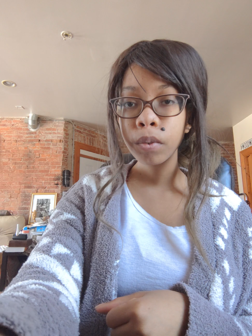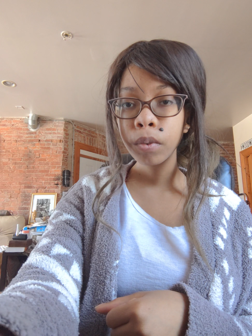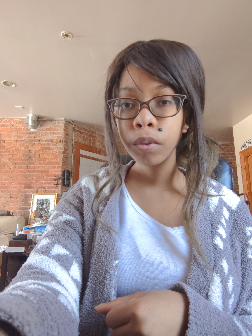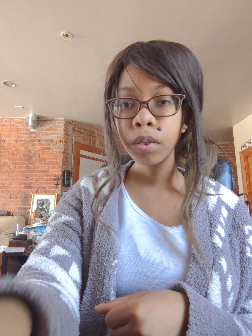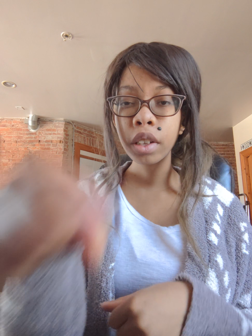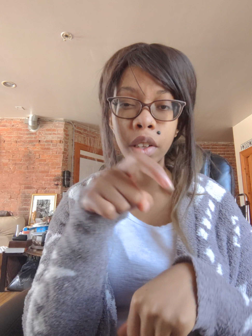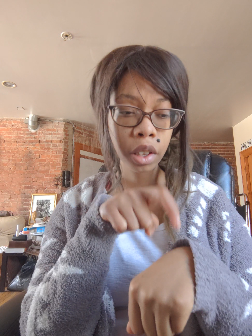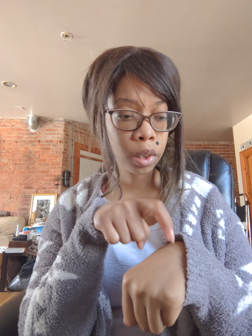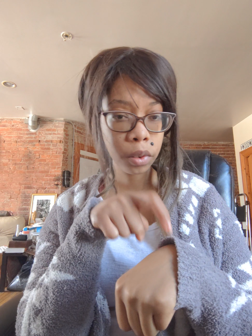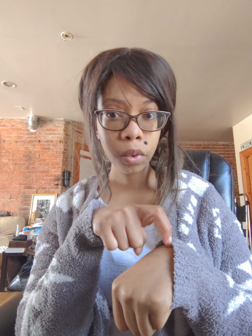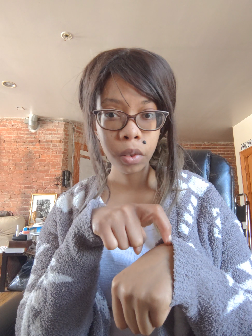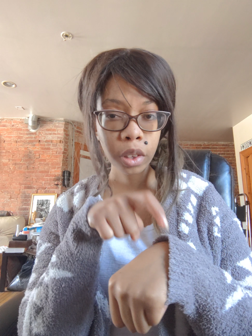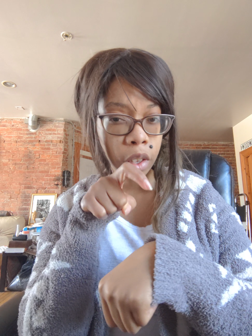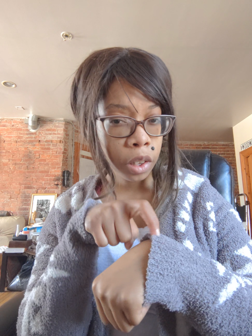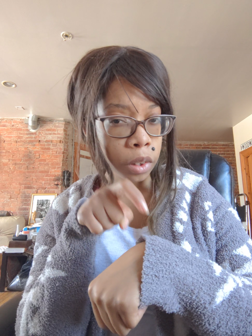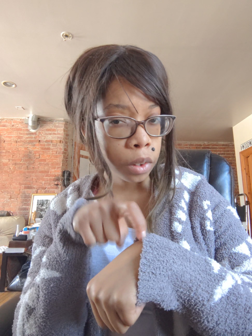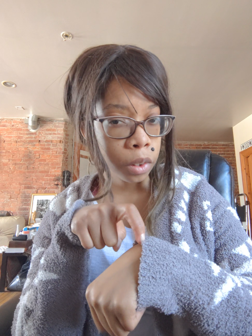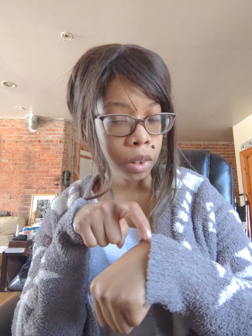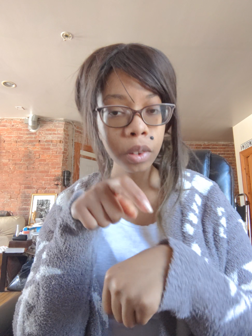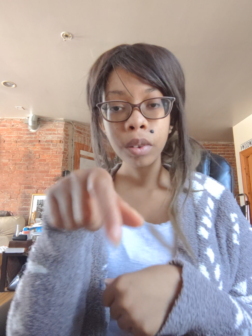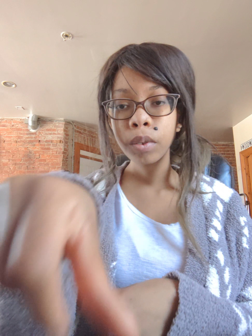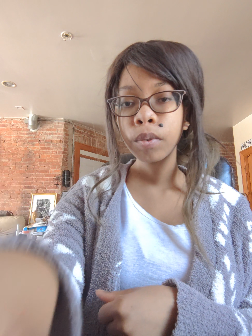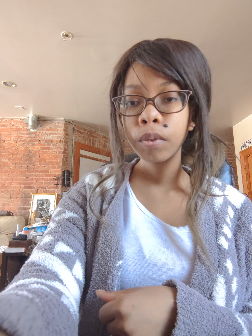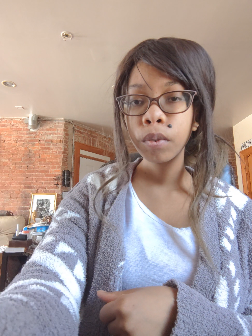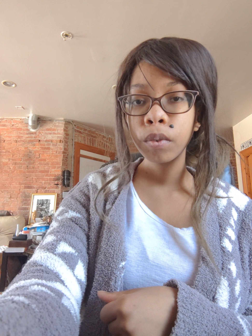time